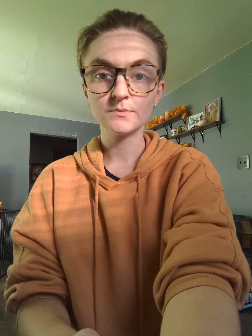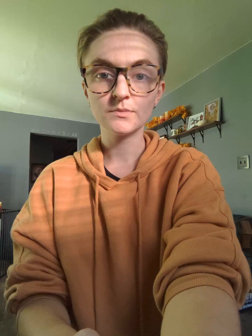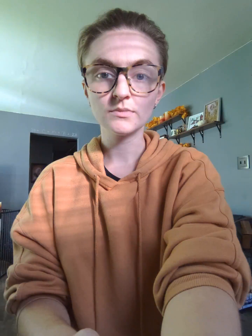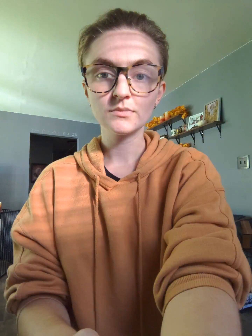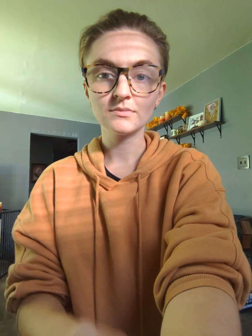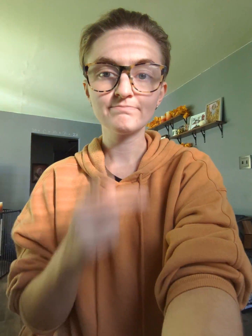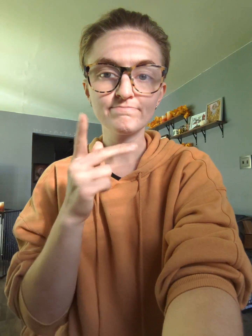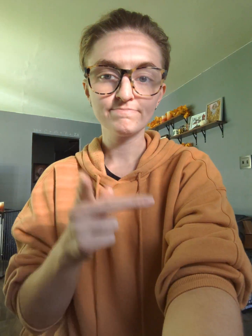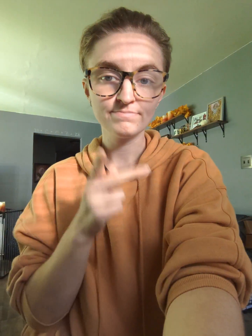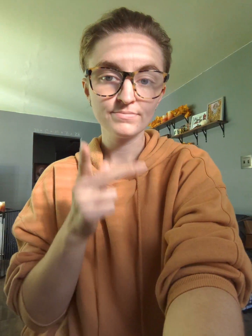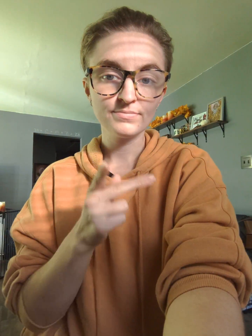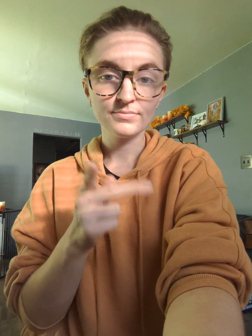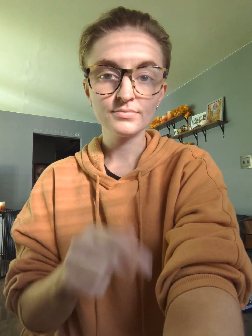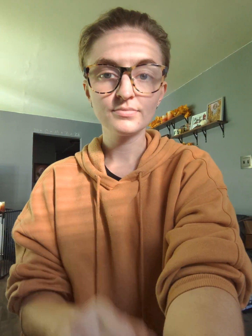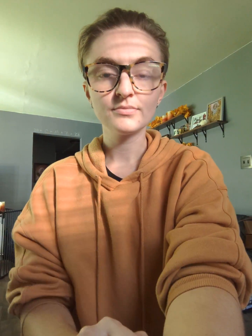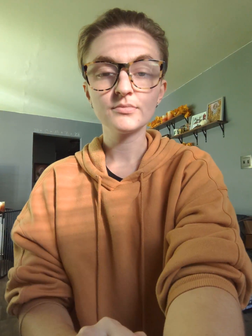careful